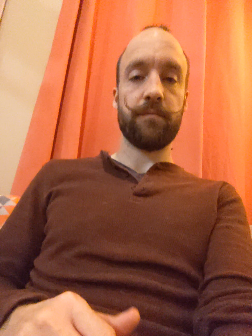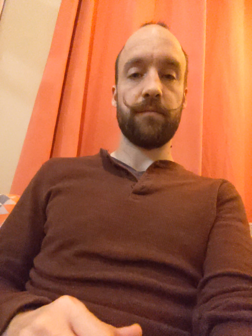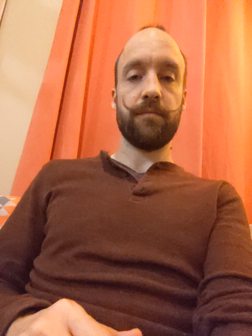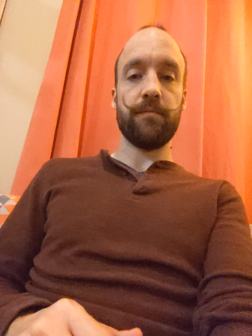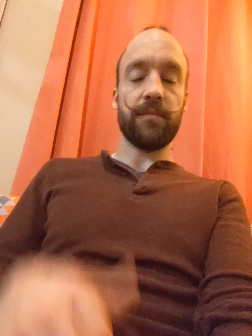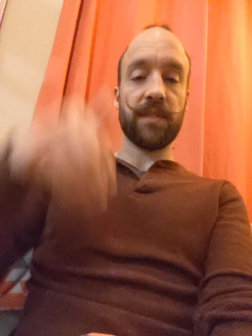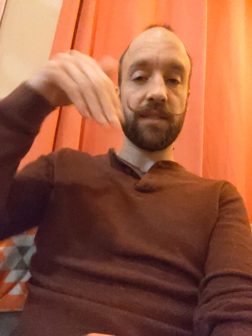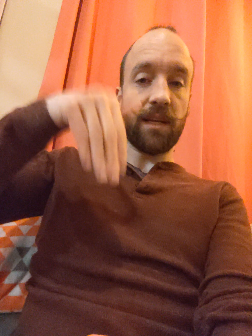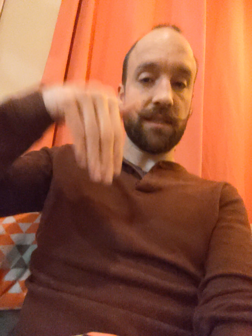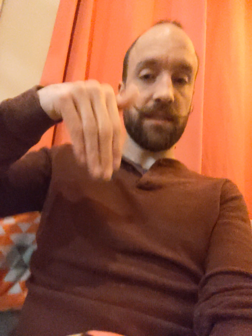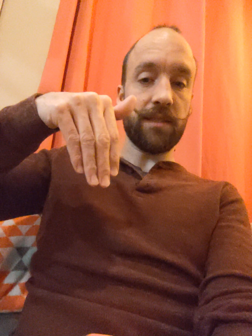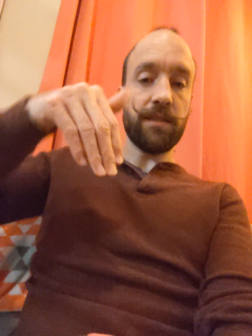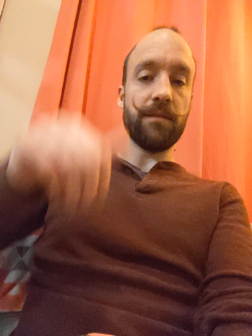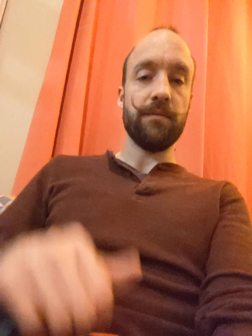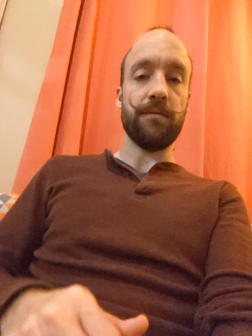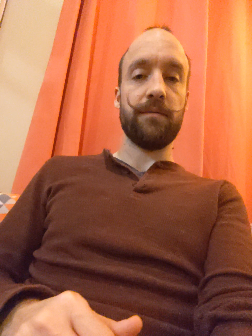night